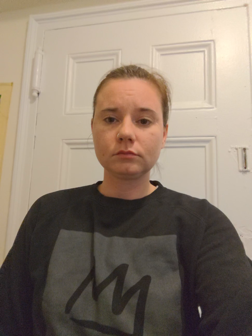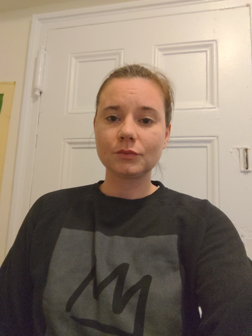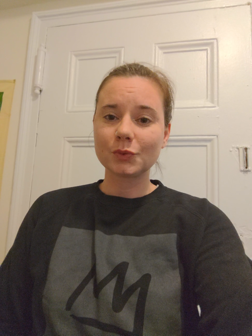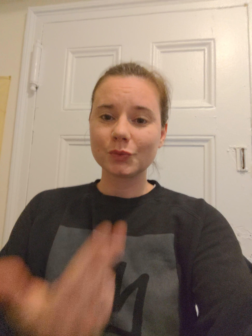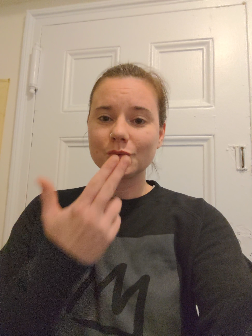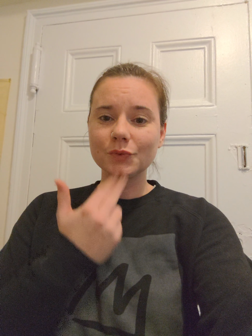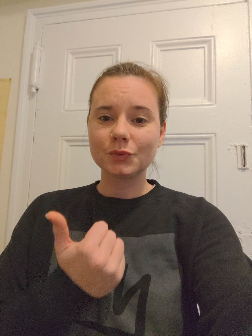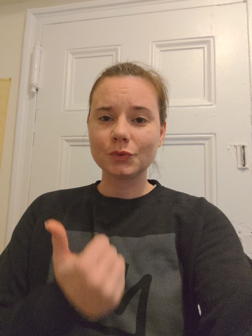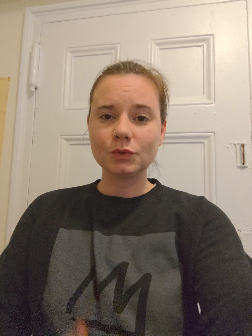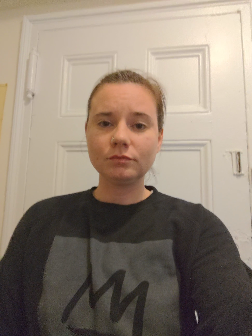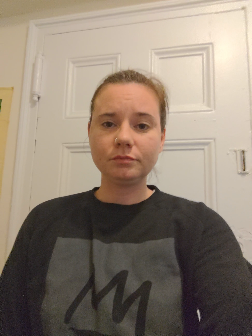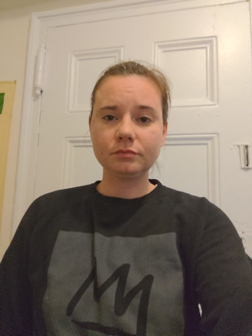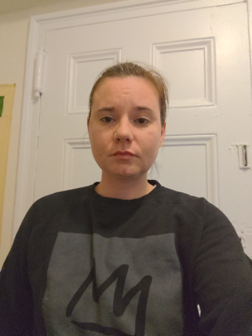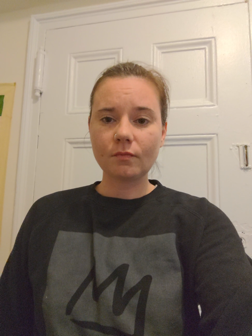cute